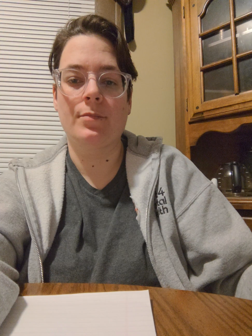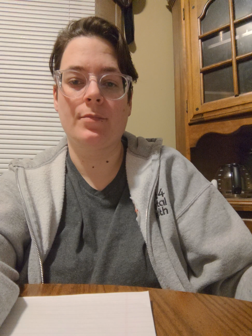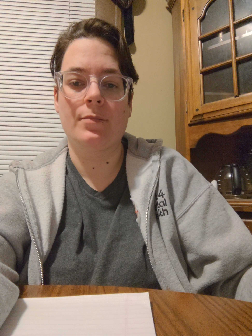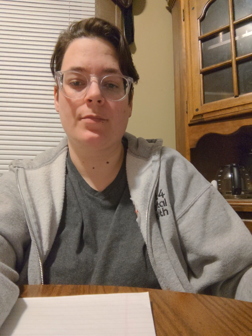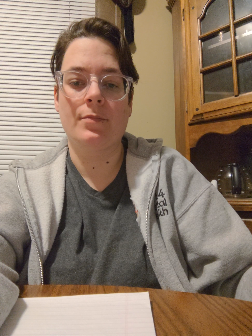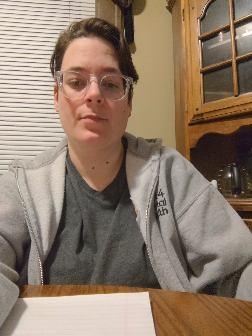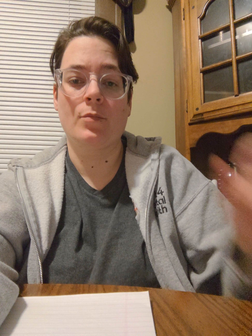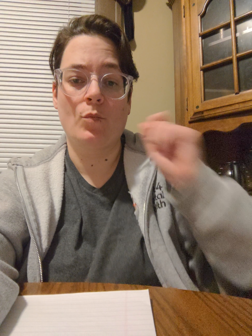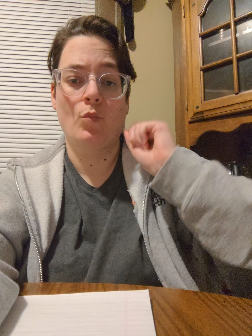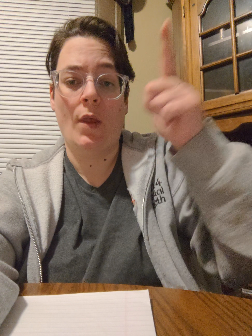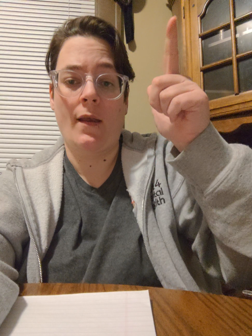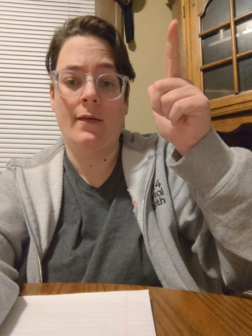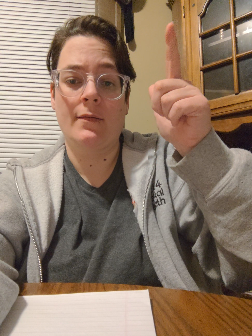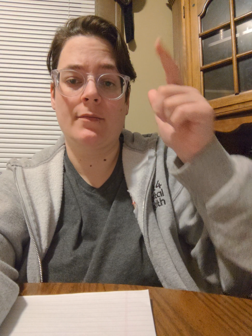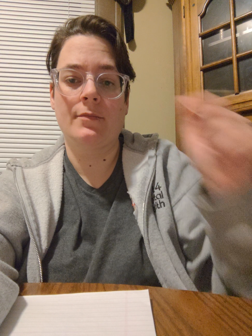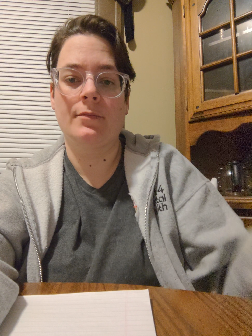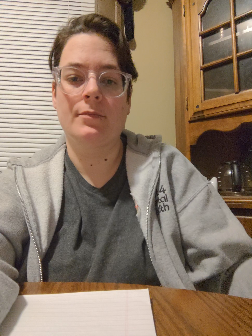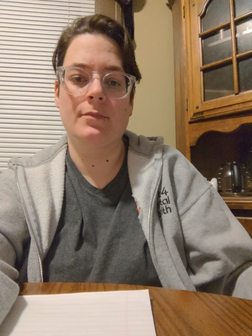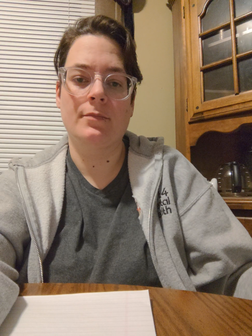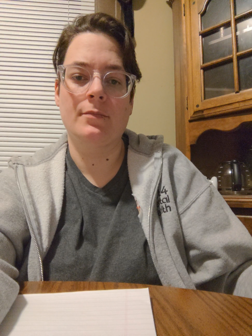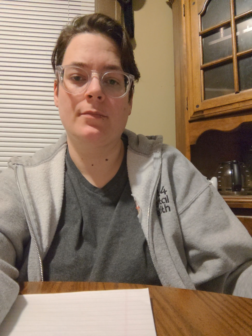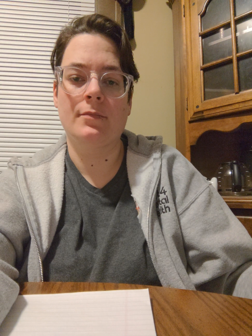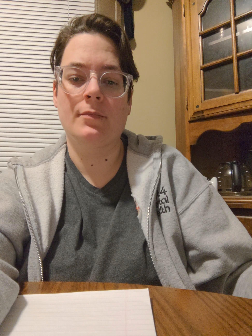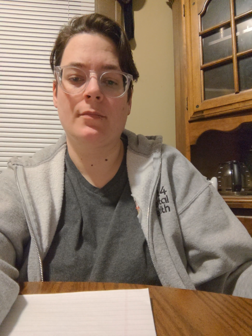wake